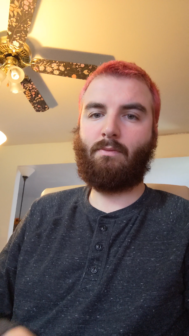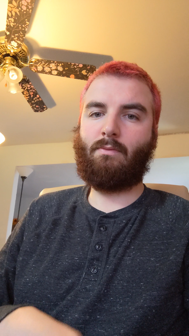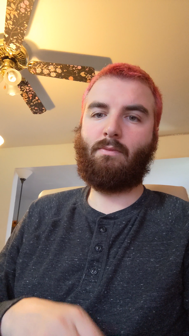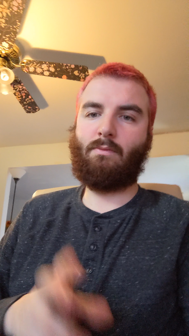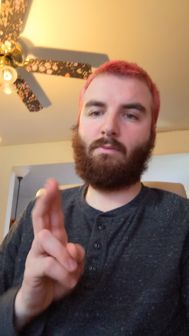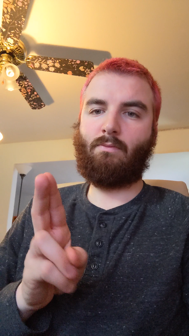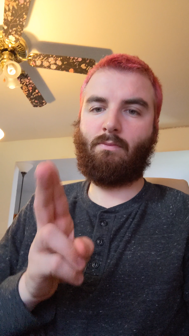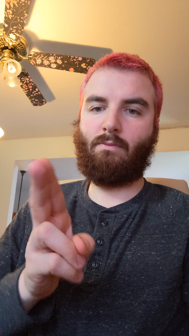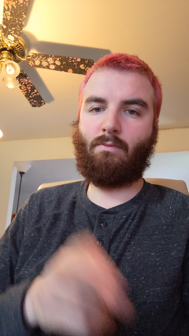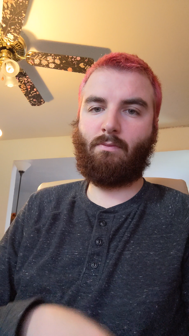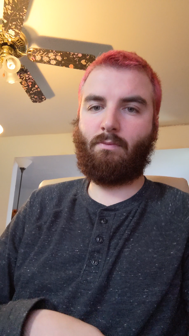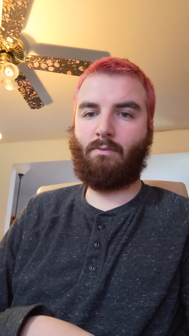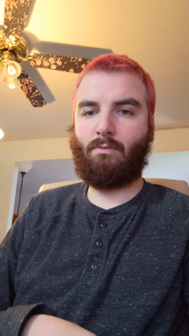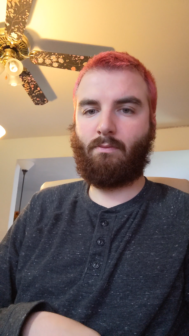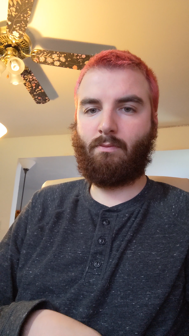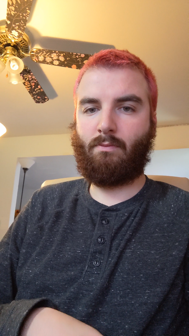hurry